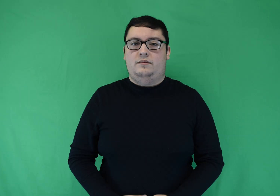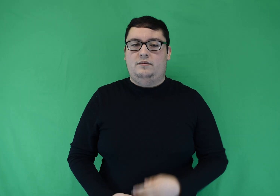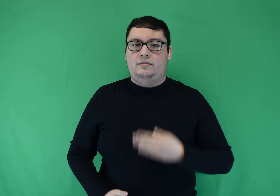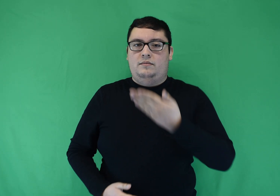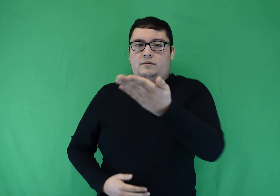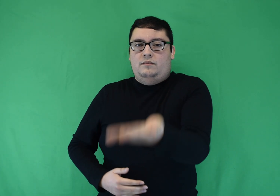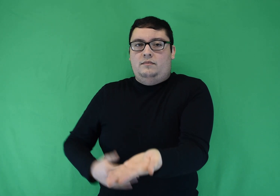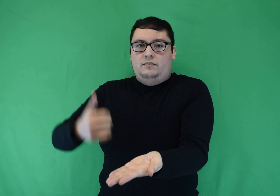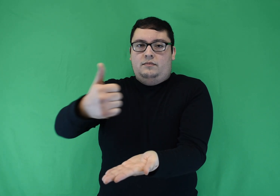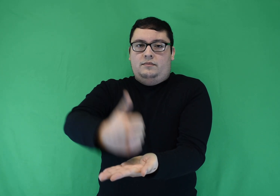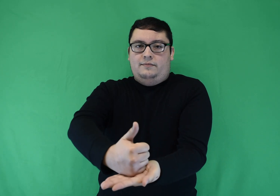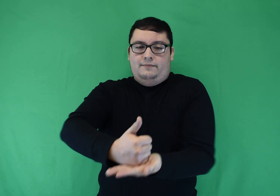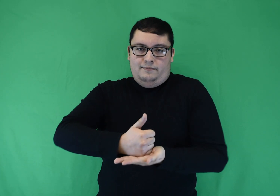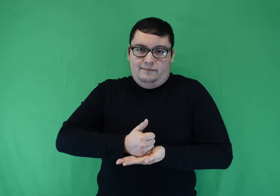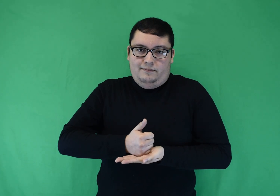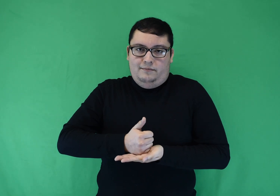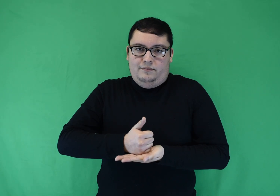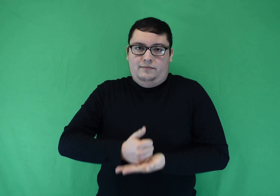ayuda